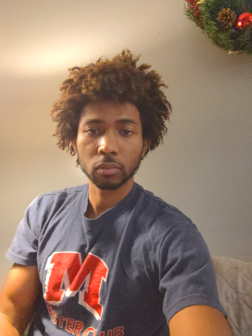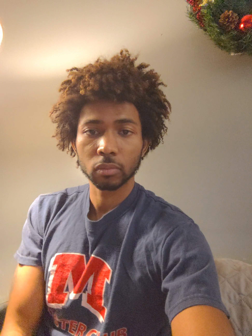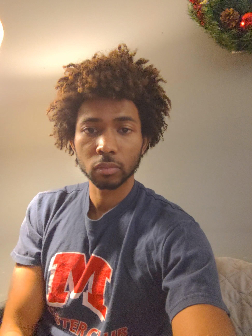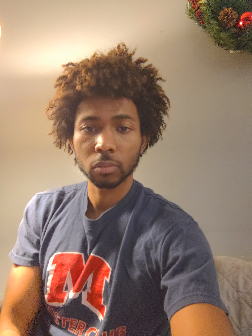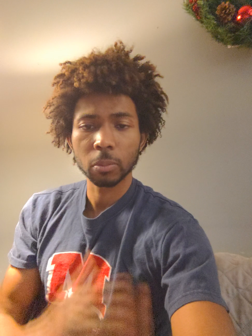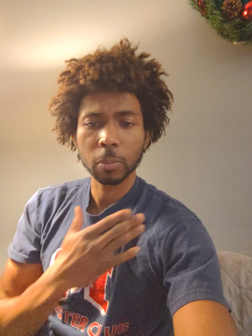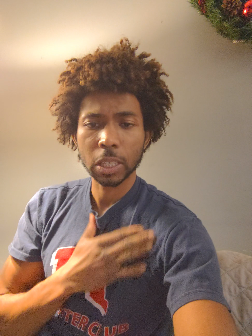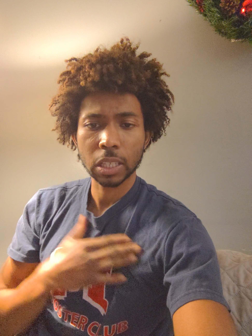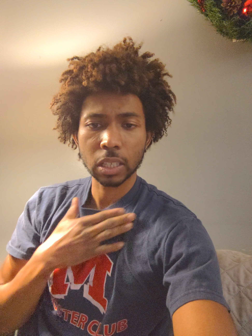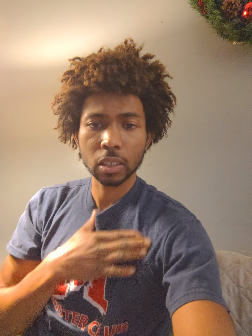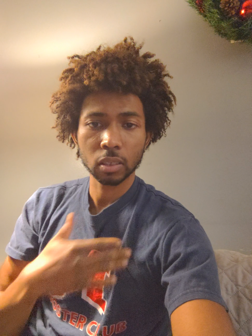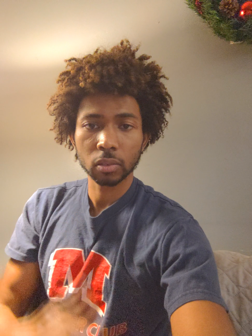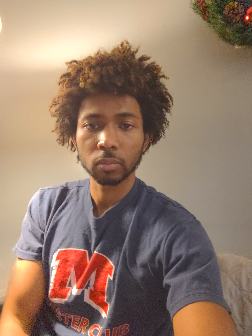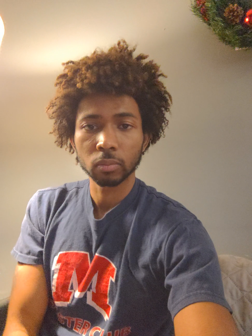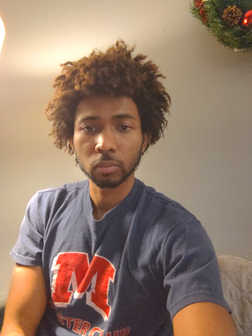please